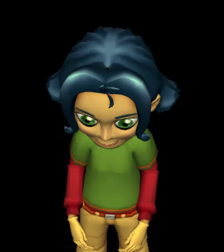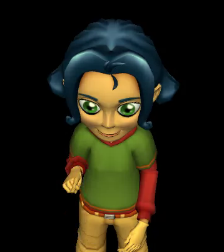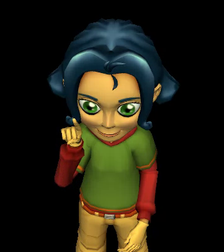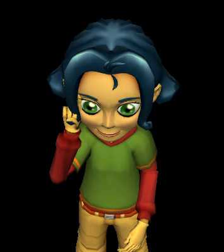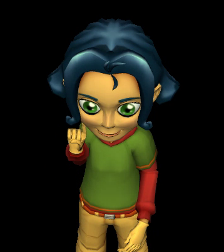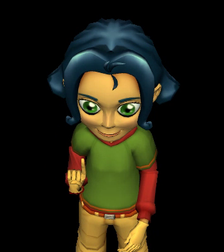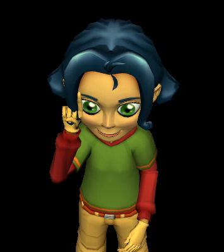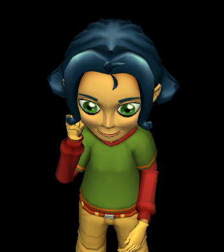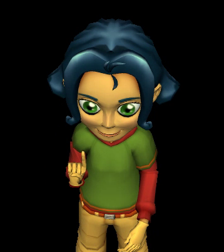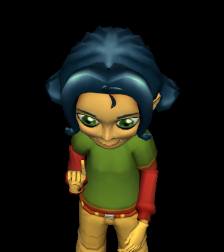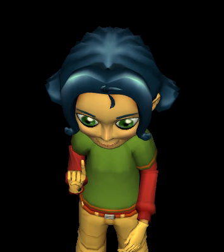بنت